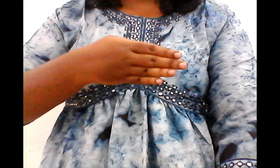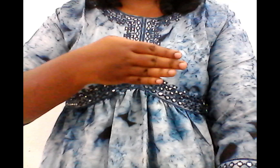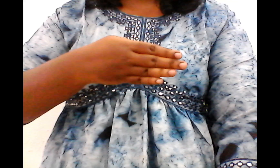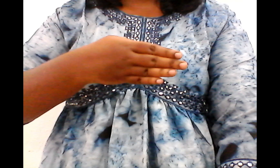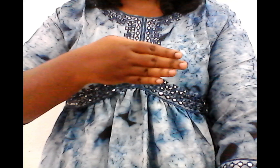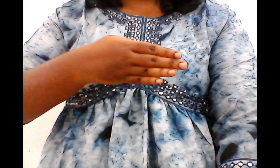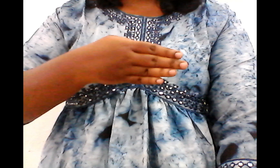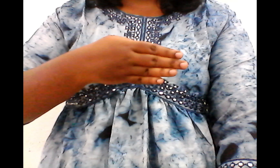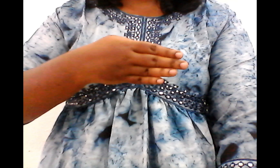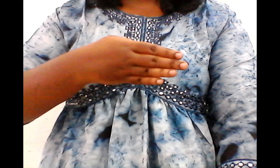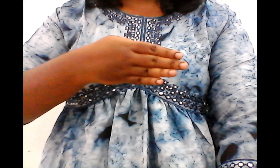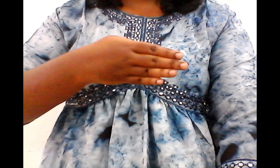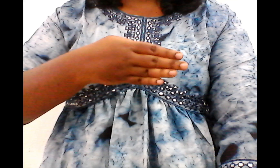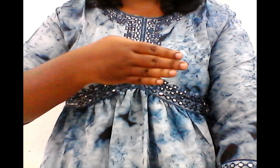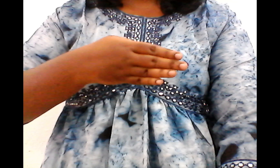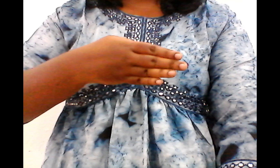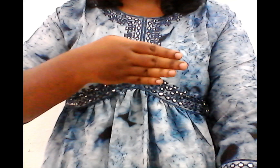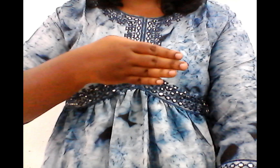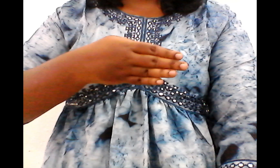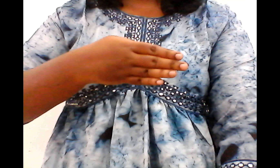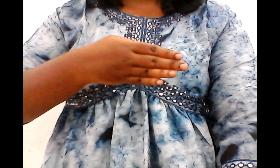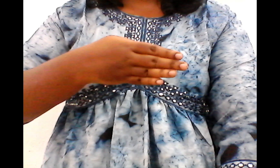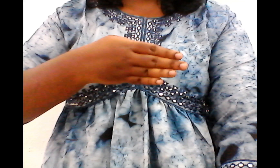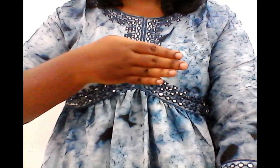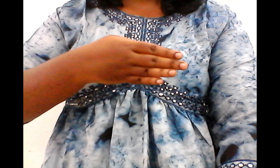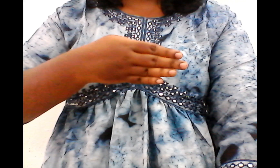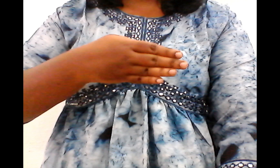അ